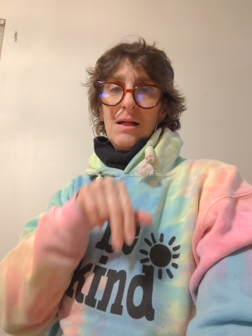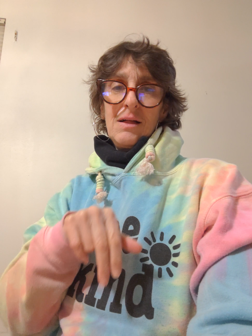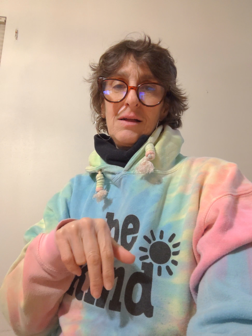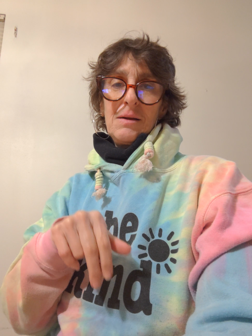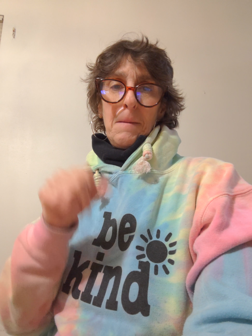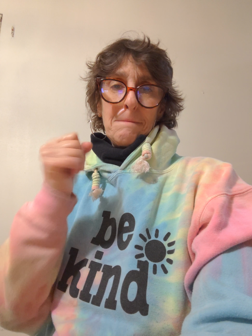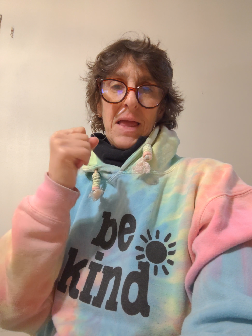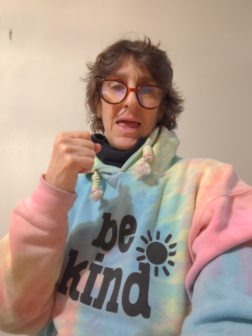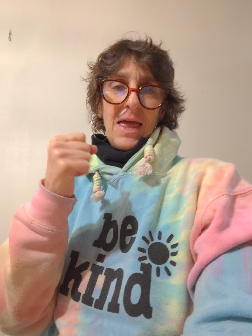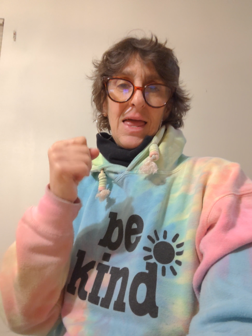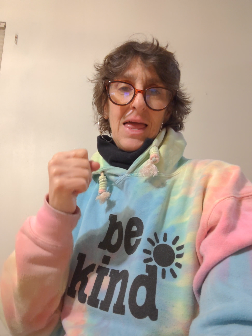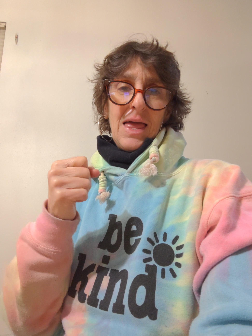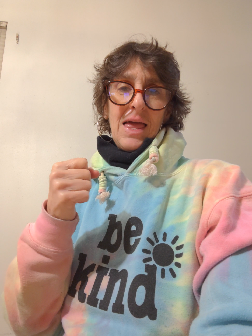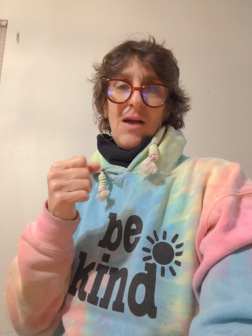make